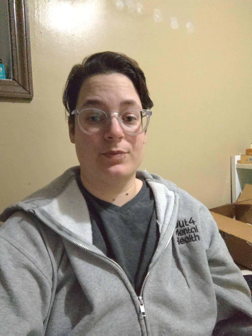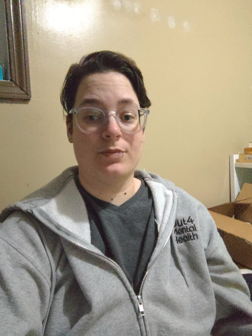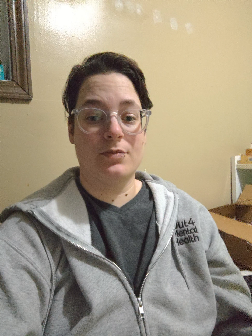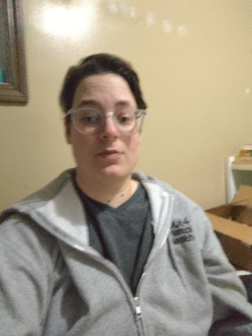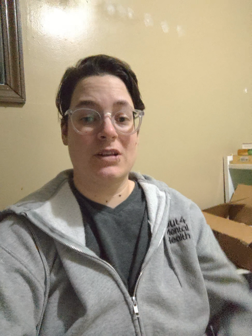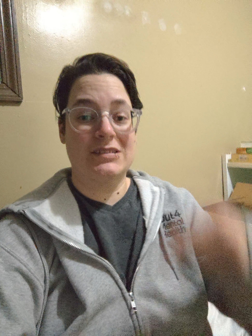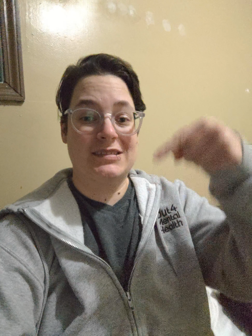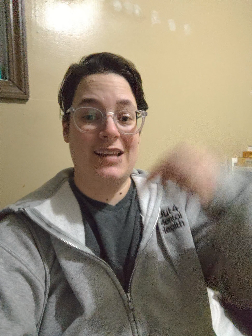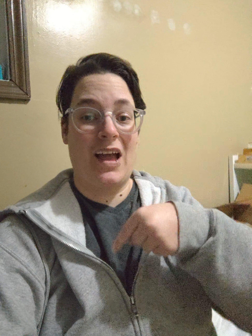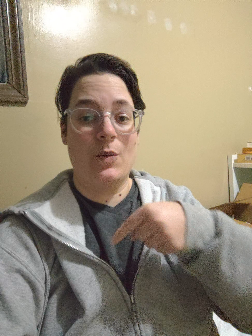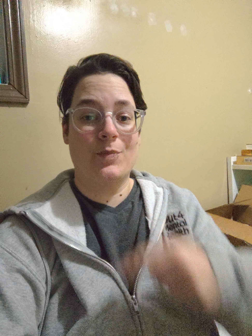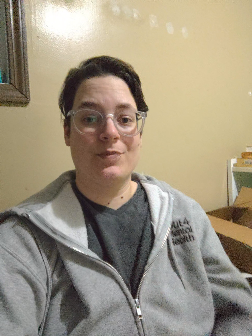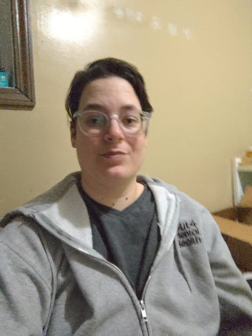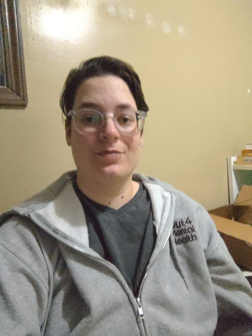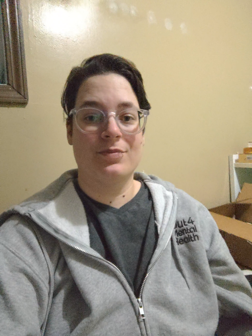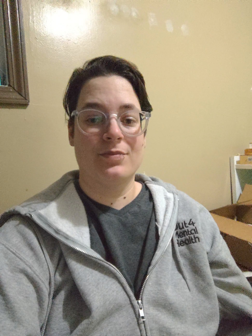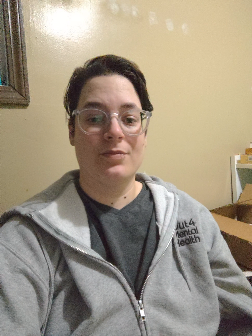down